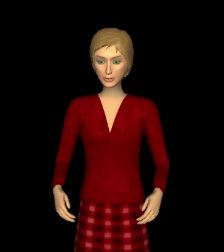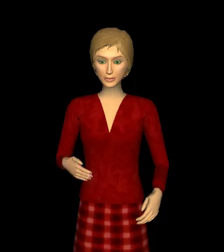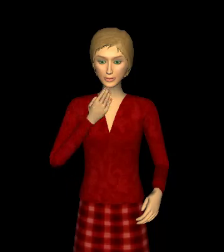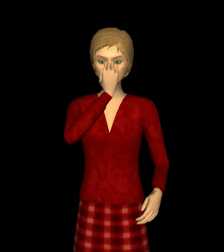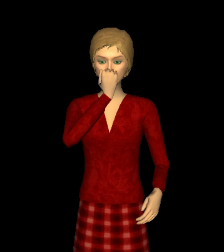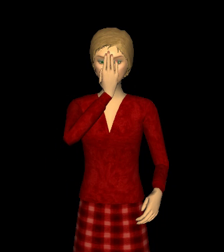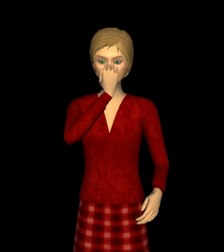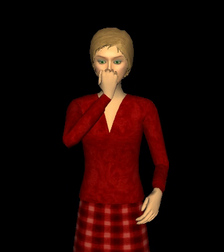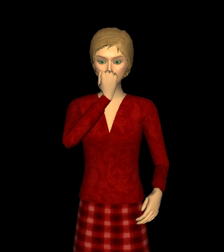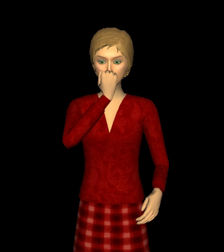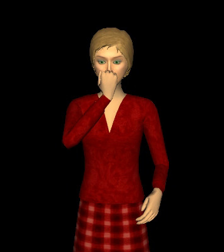فبراير